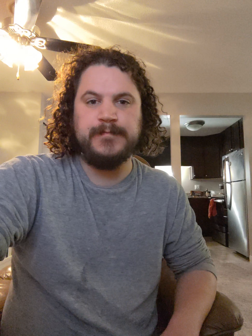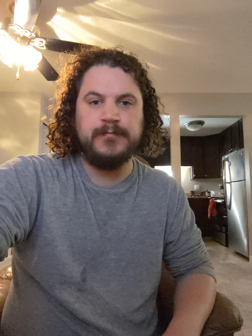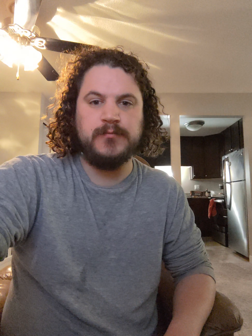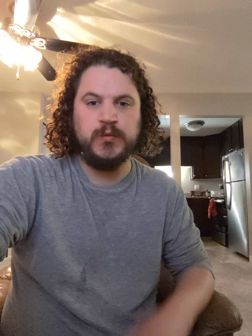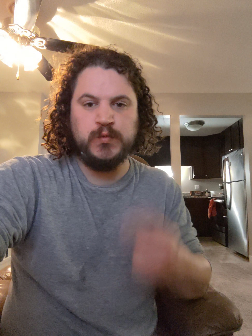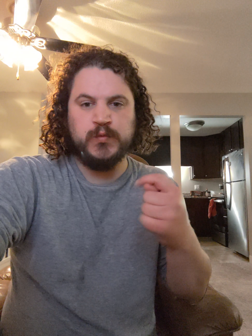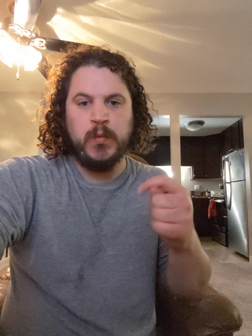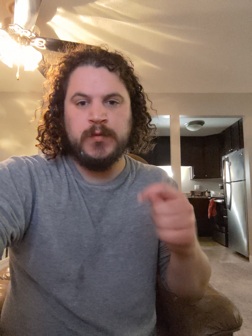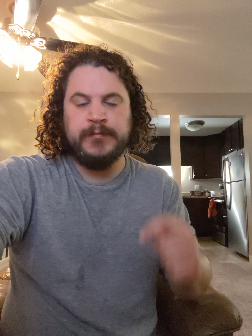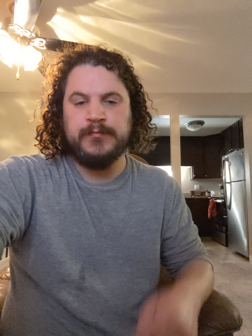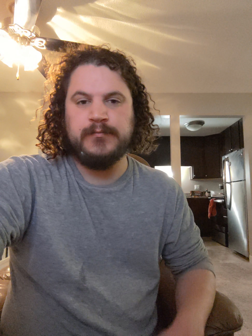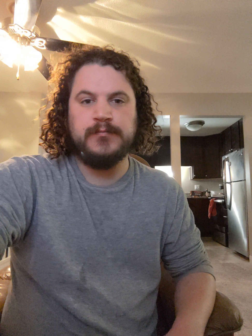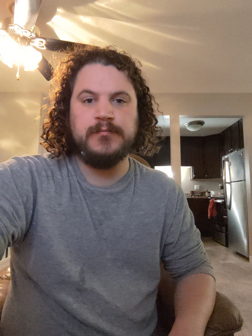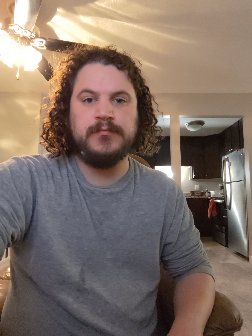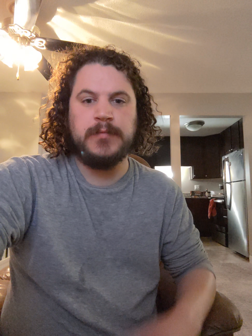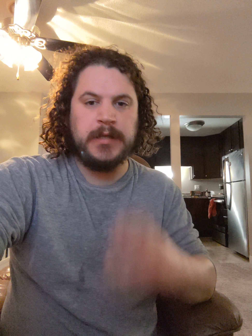toy